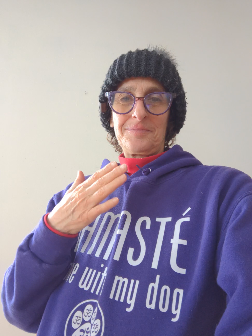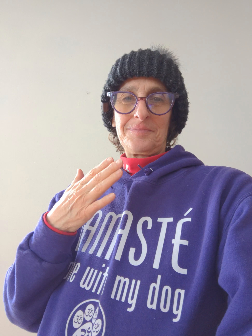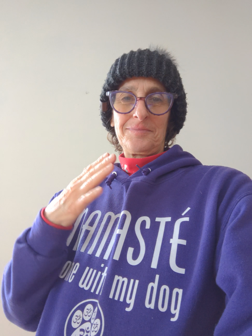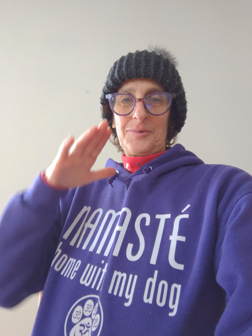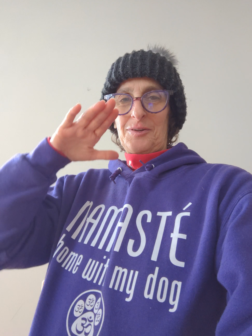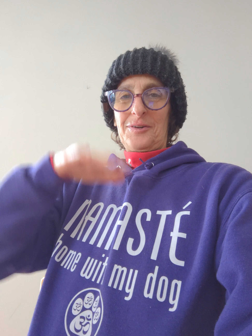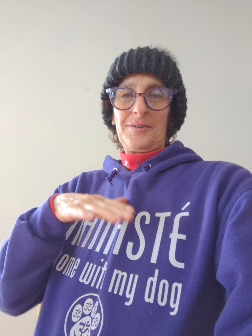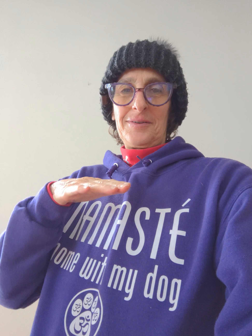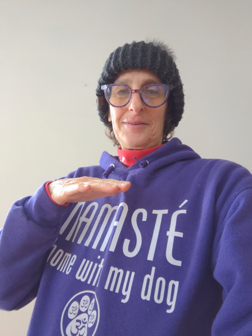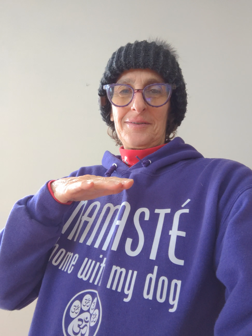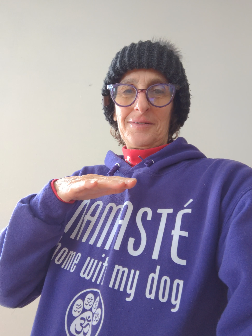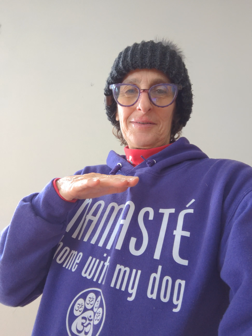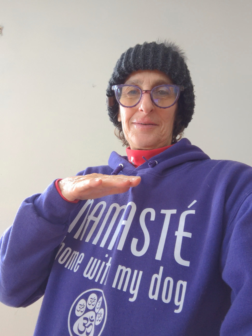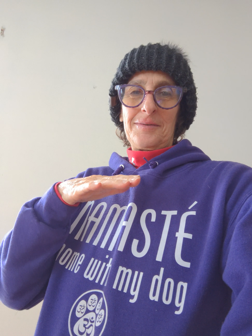on